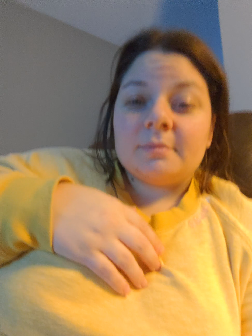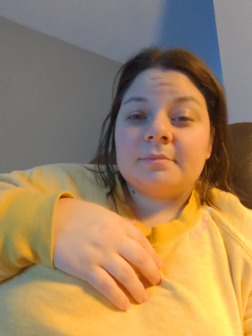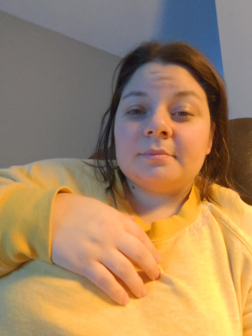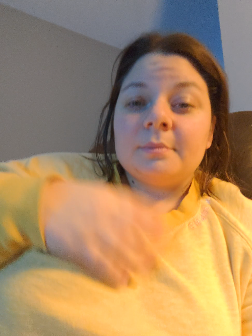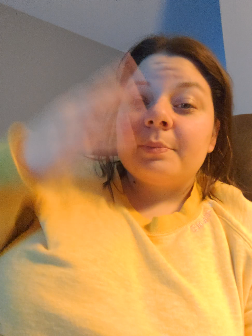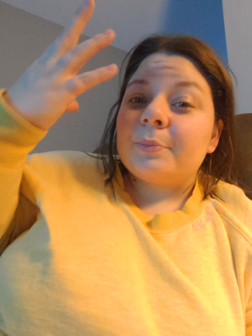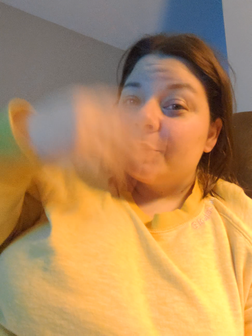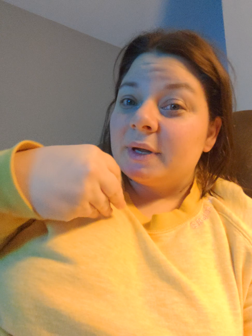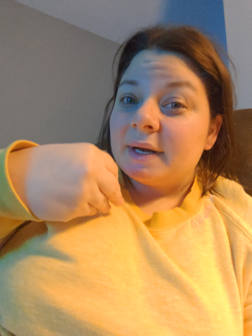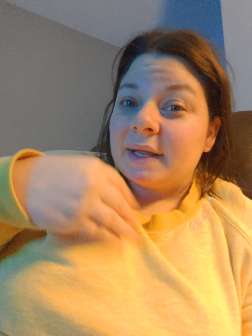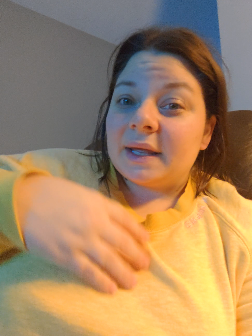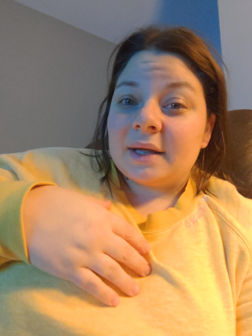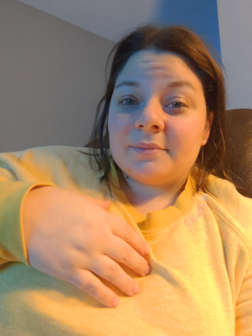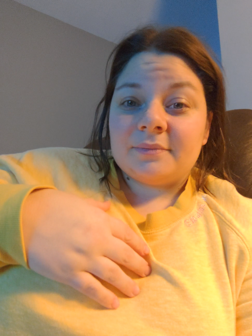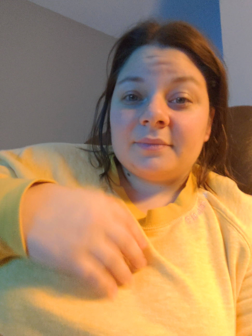pretty